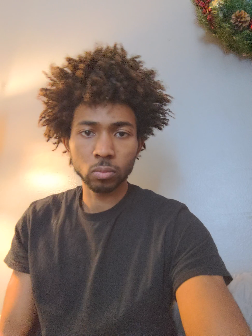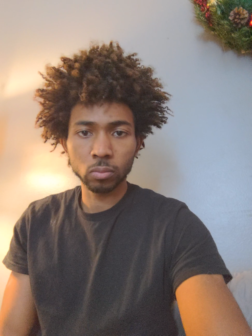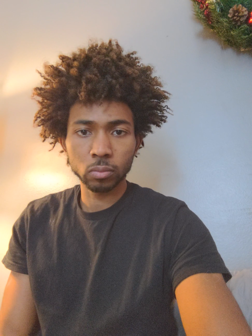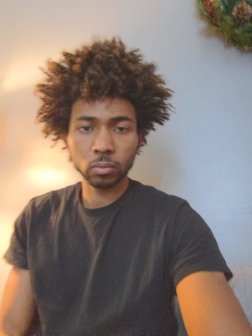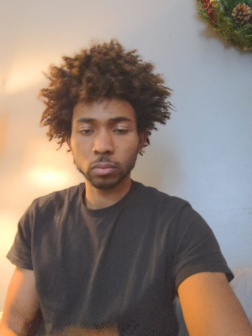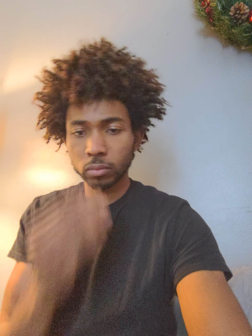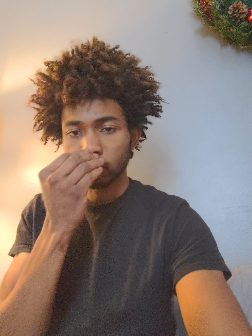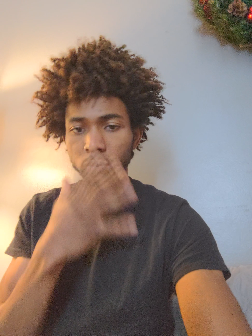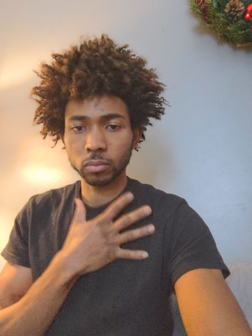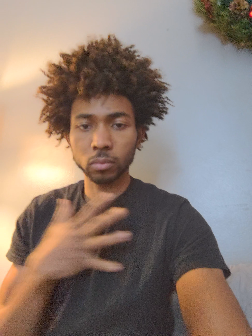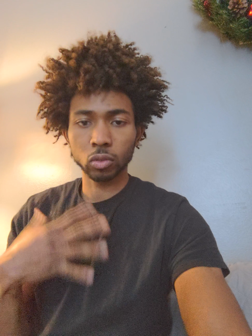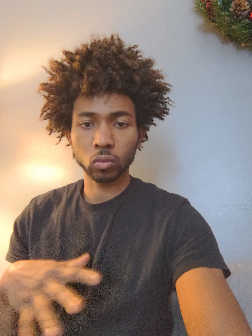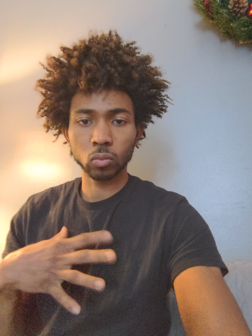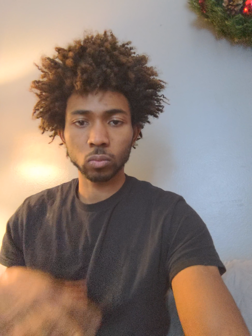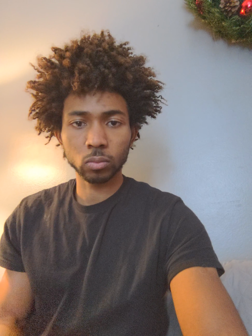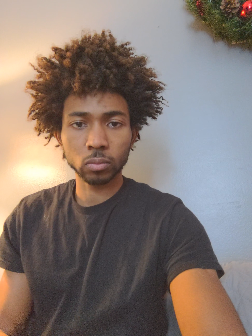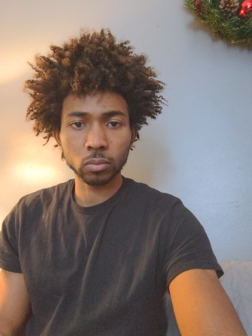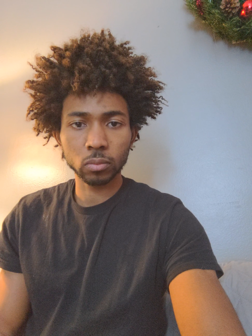pajamas